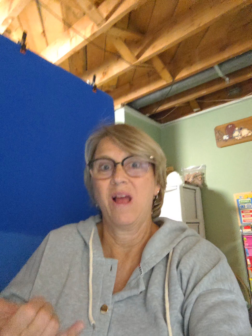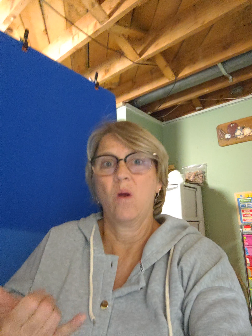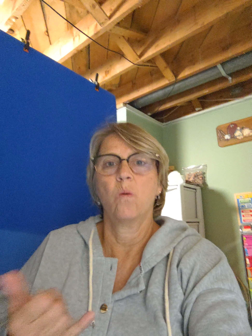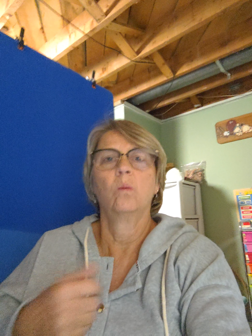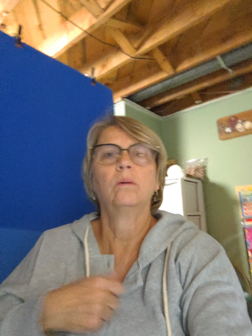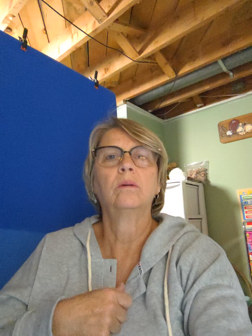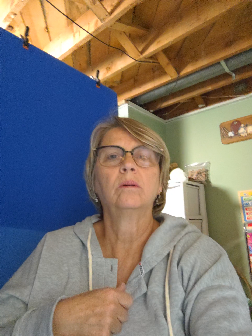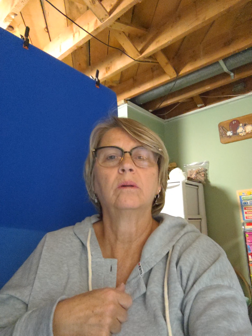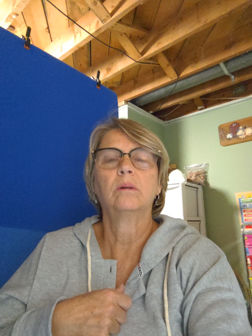now